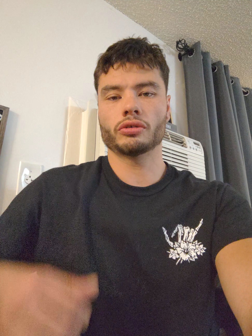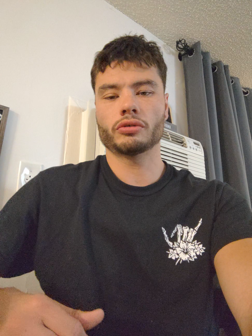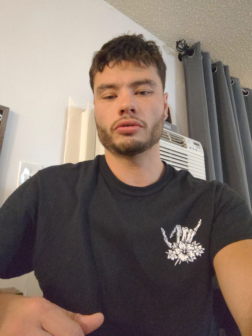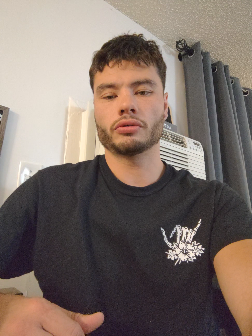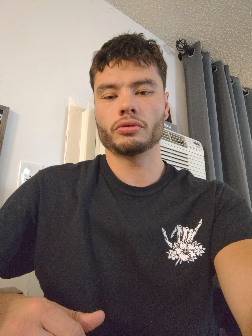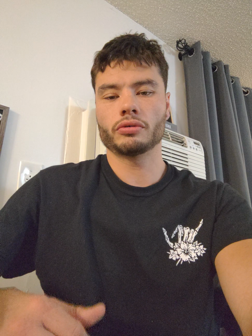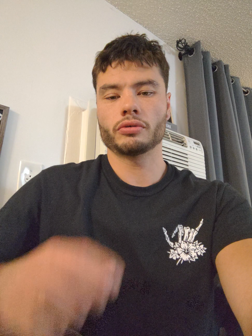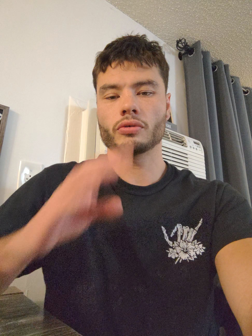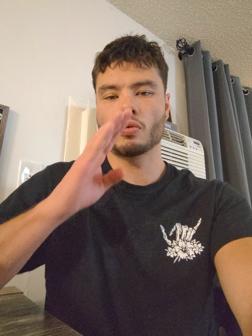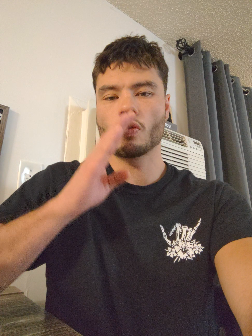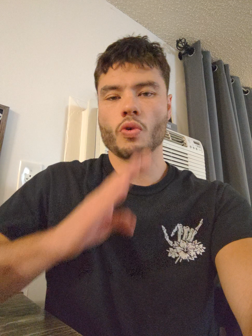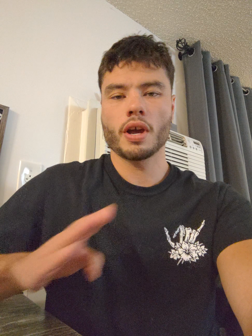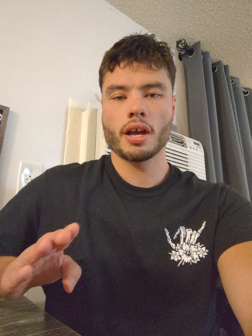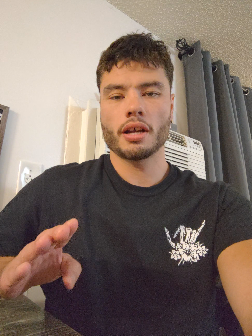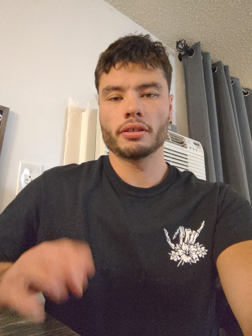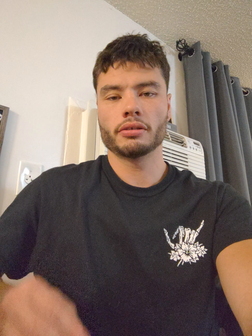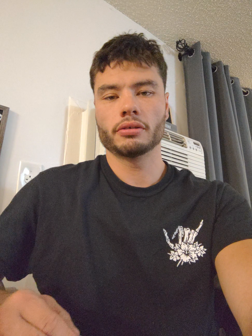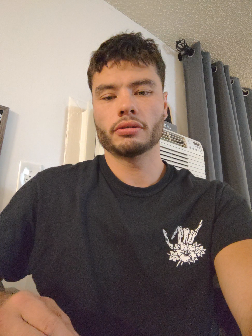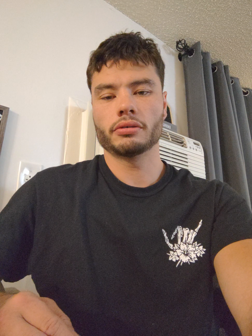quiet